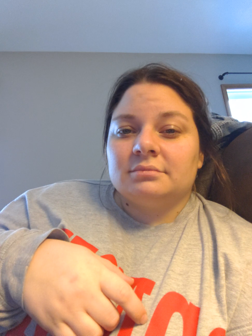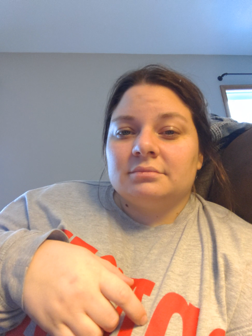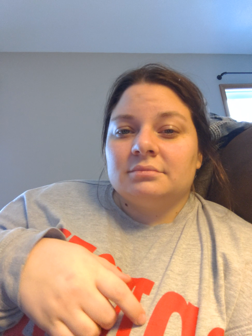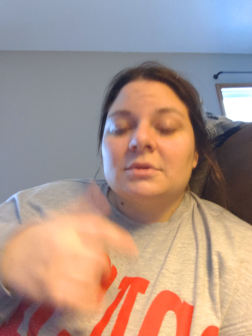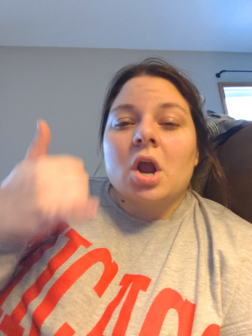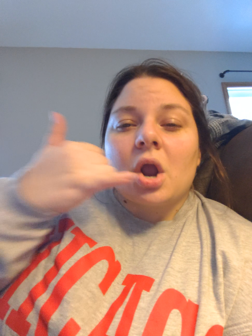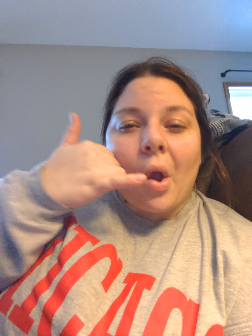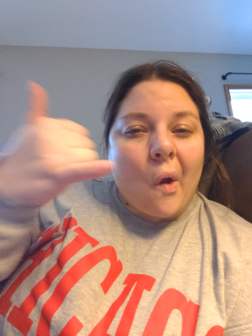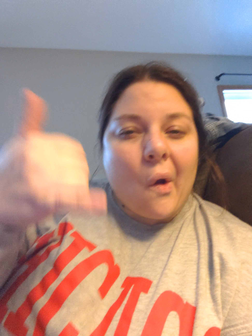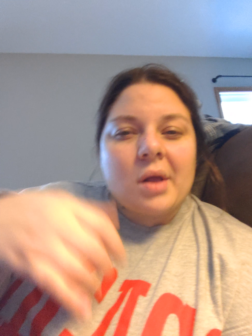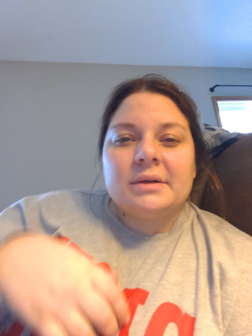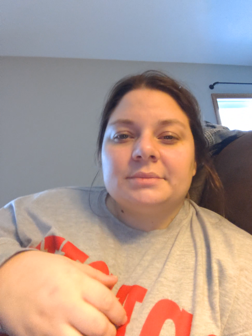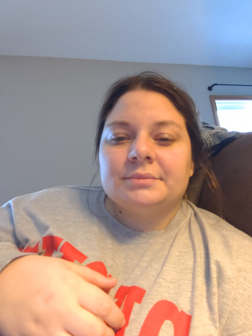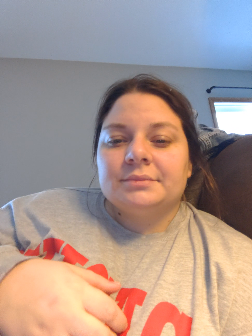call on the phone